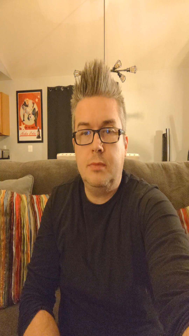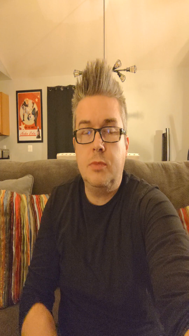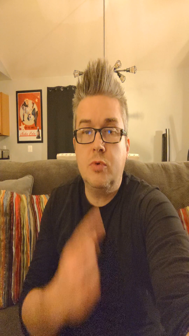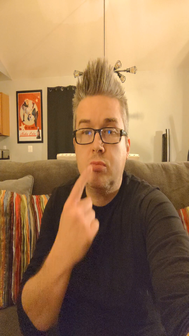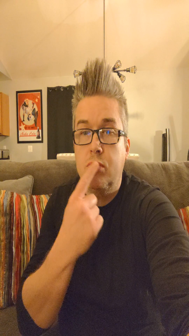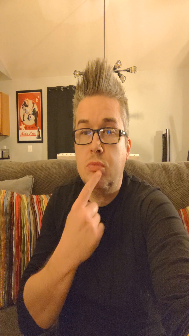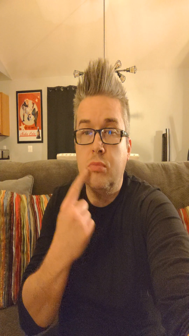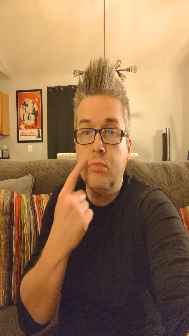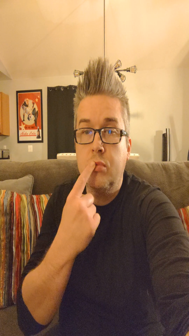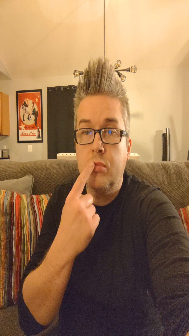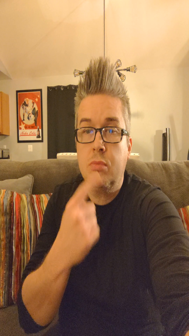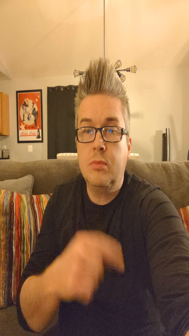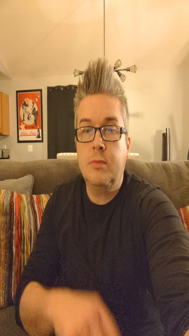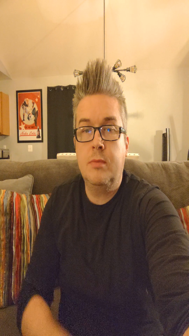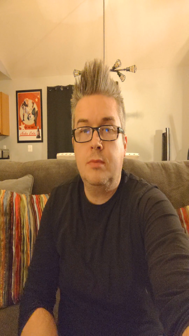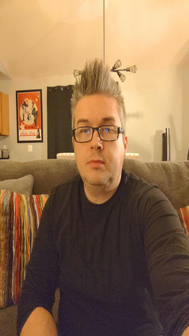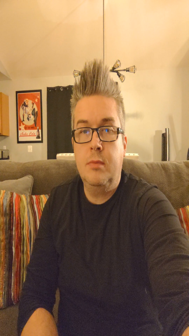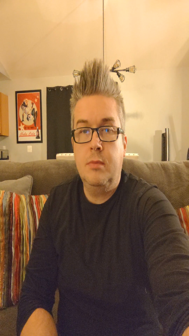lips